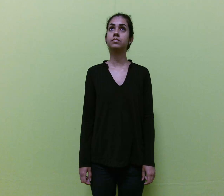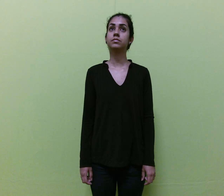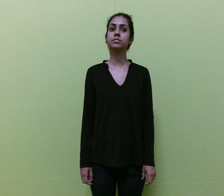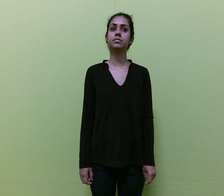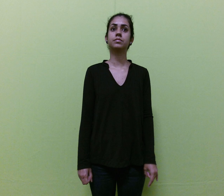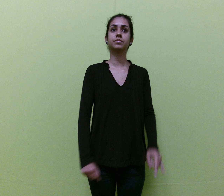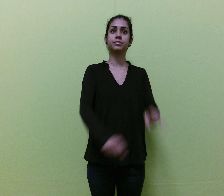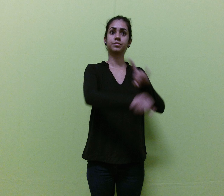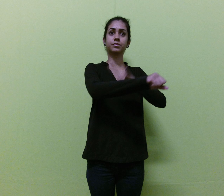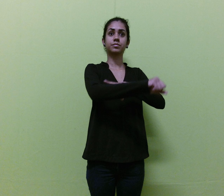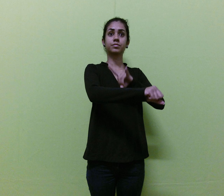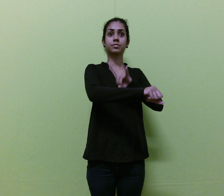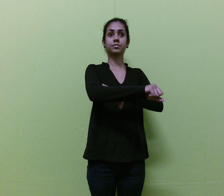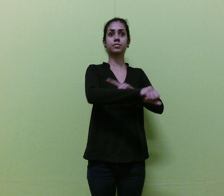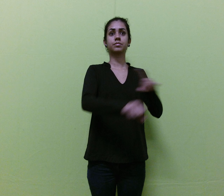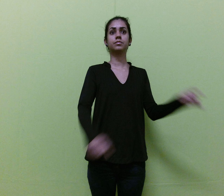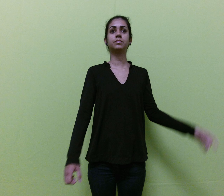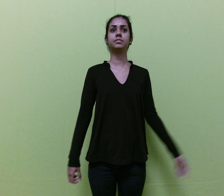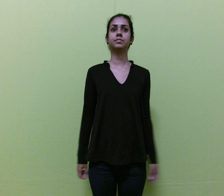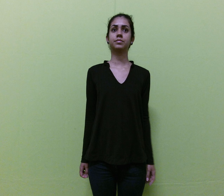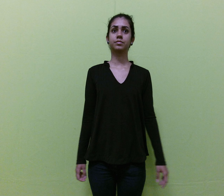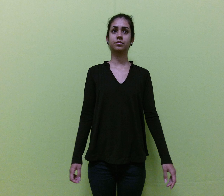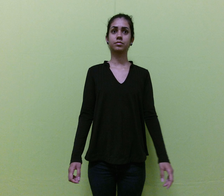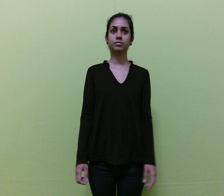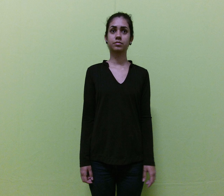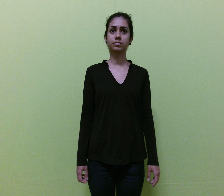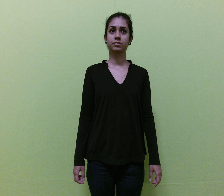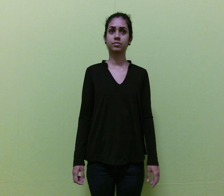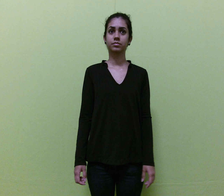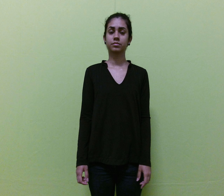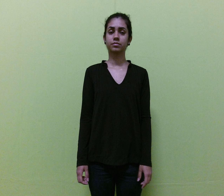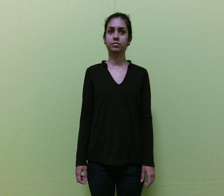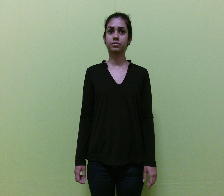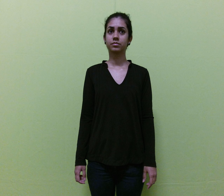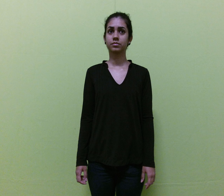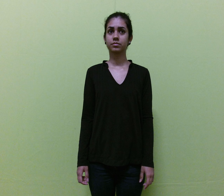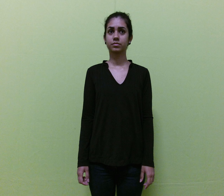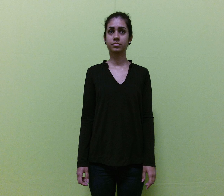banheiro